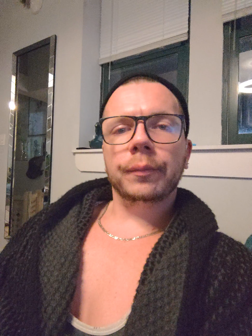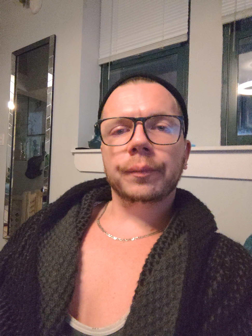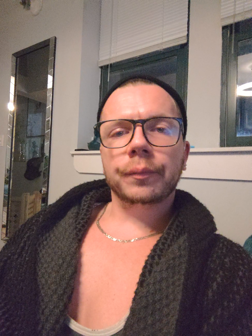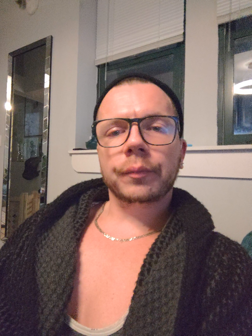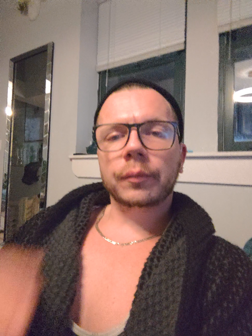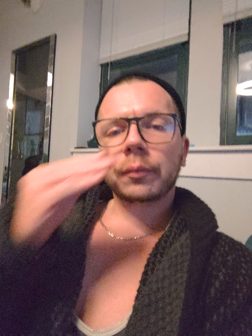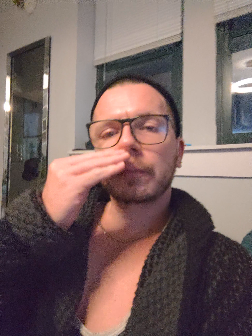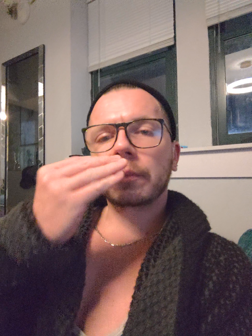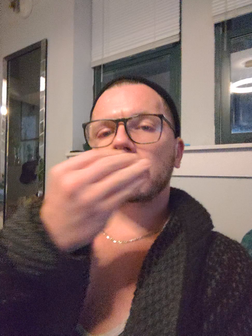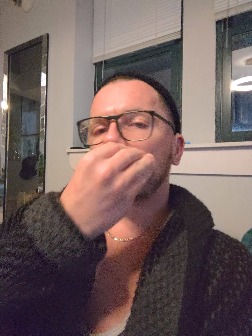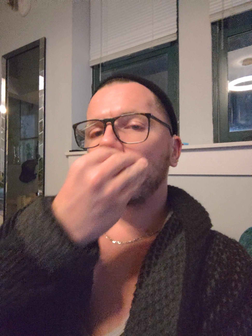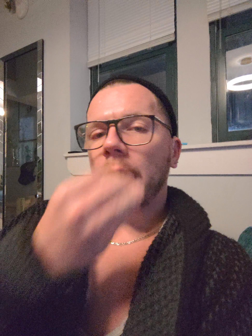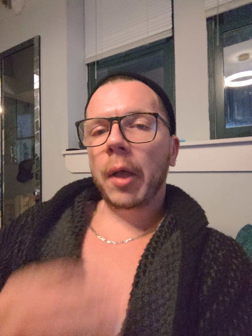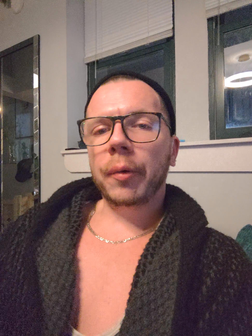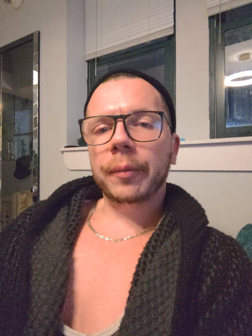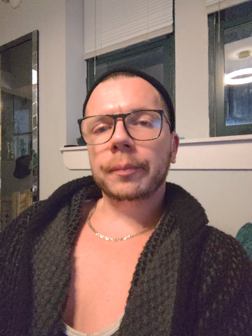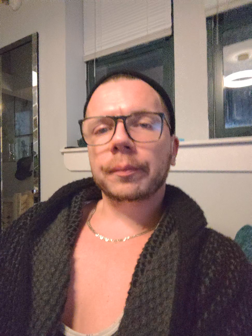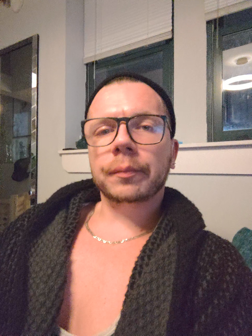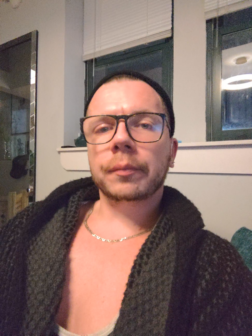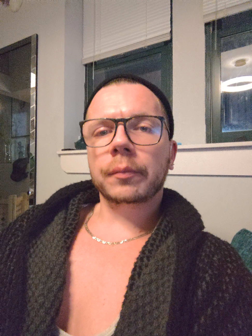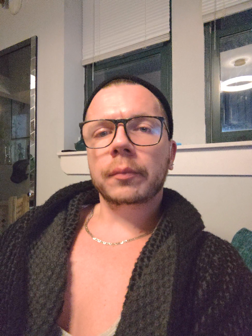flower